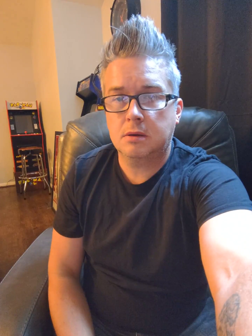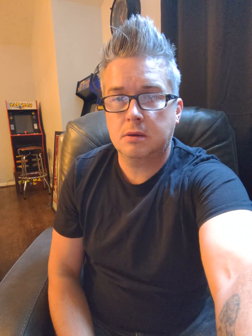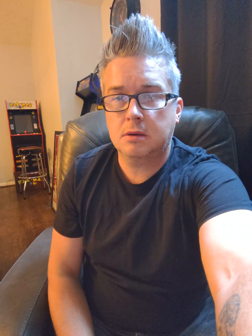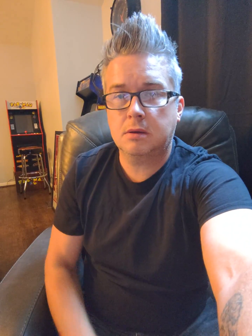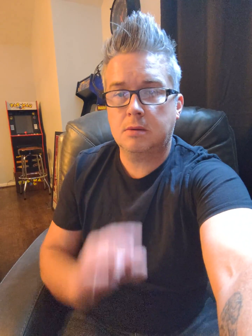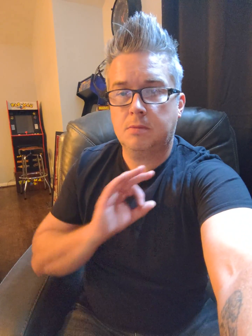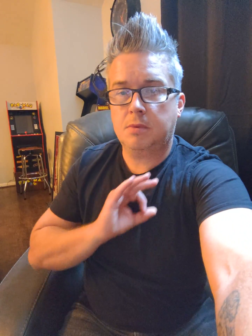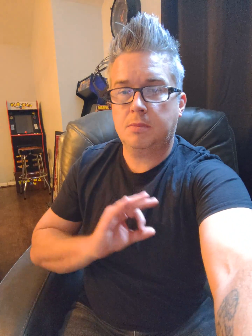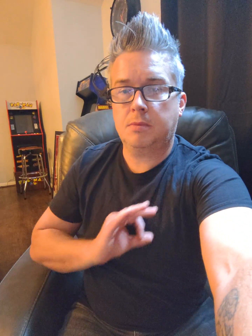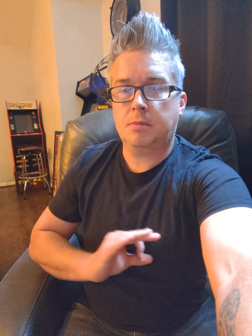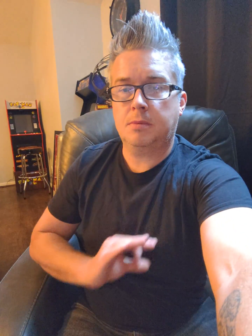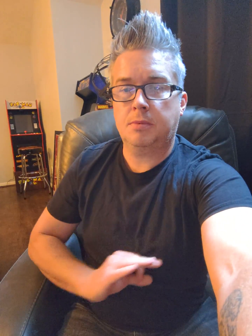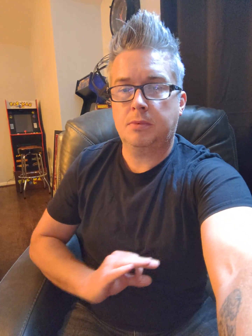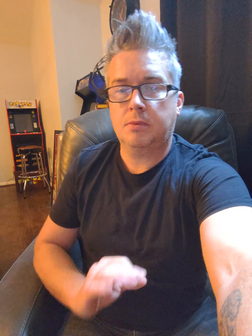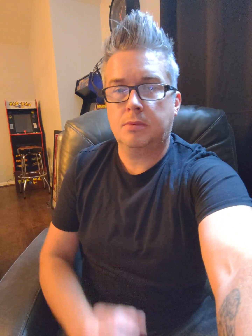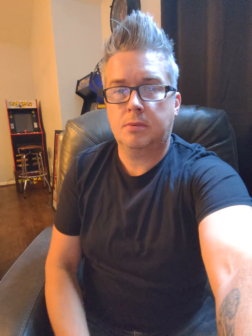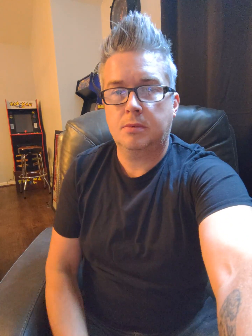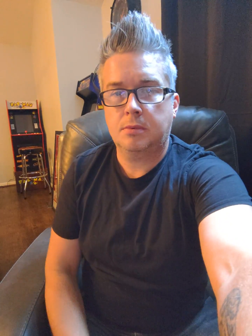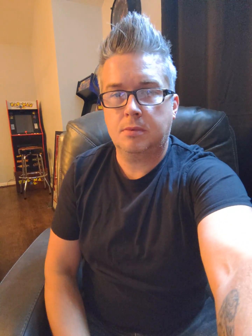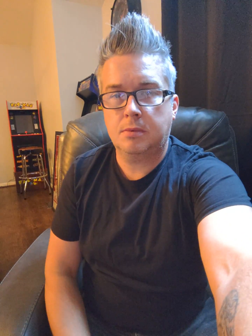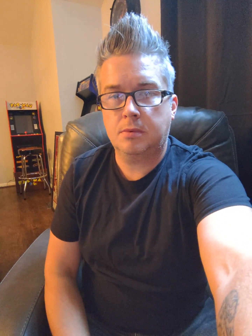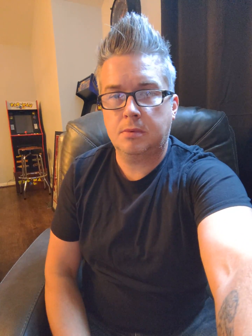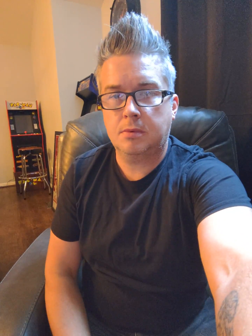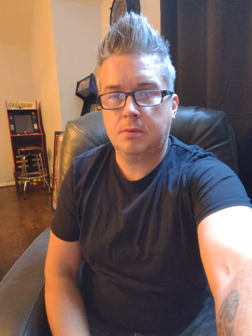button